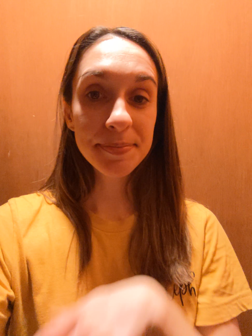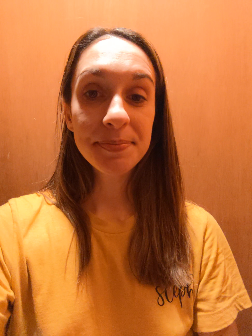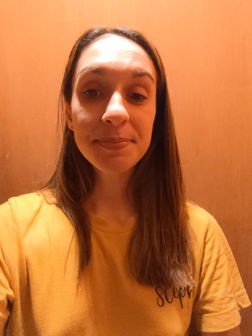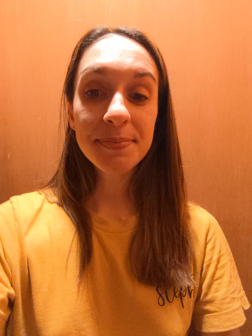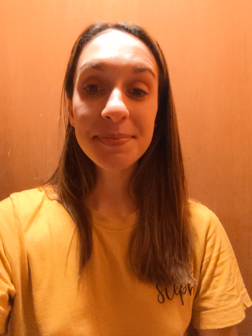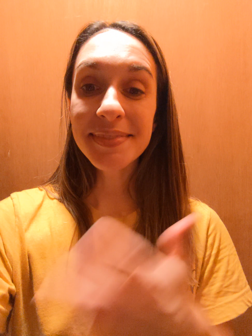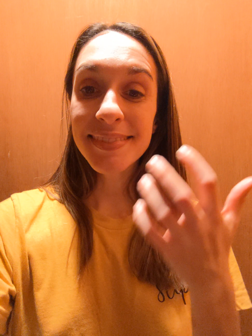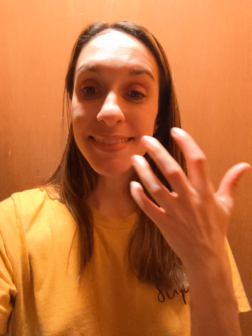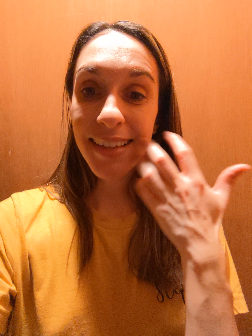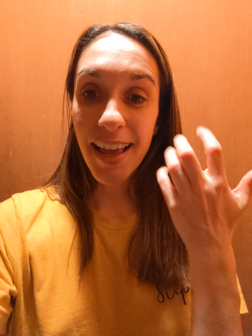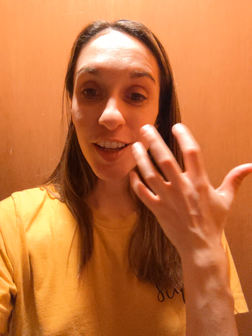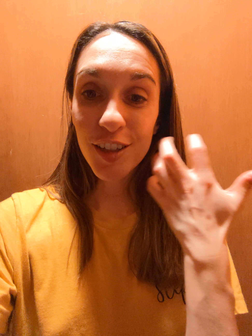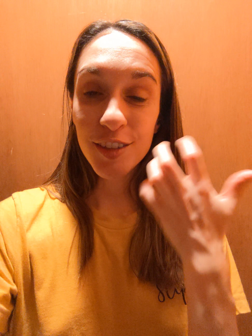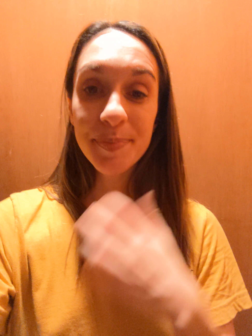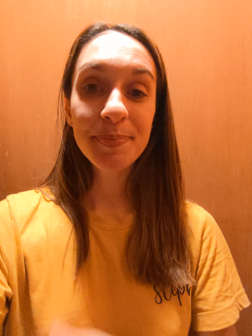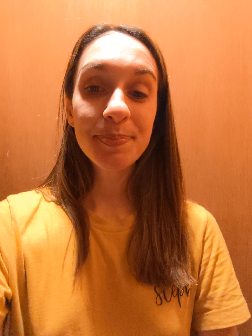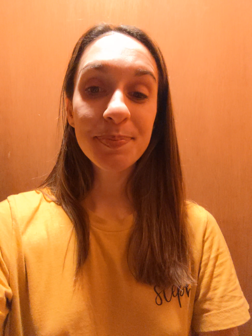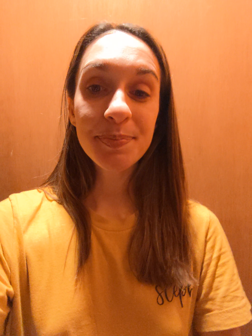tiger